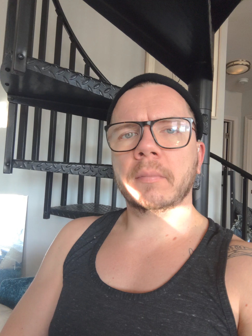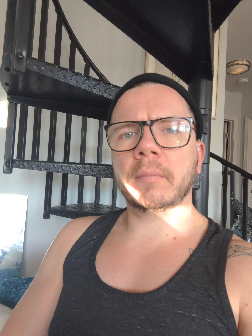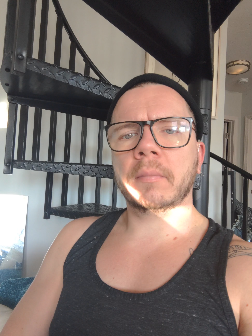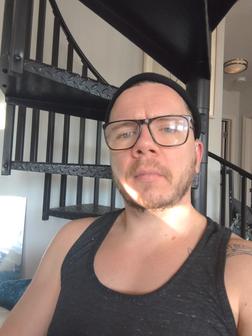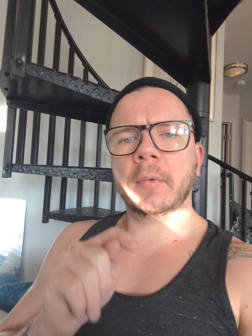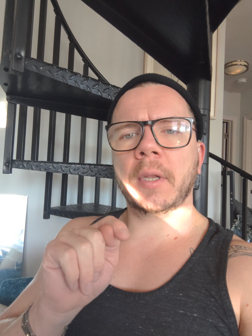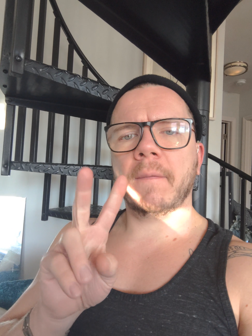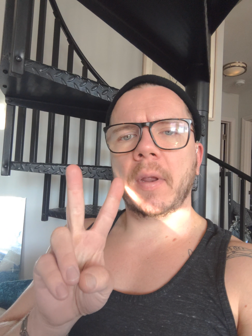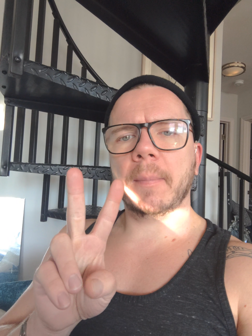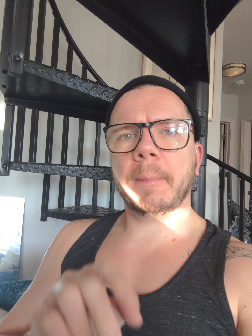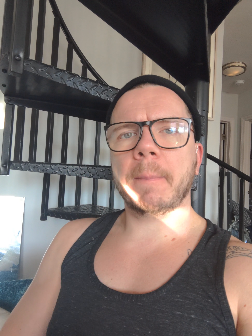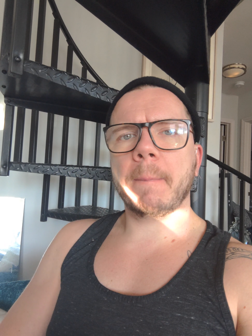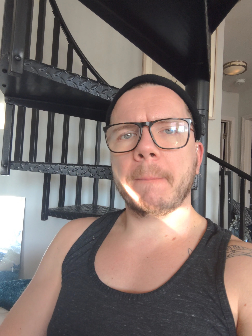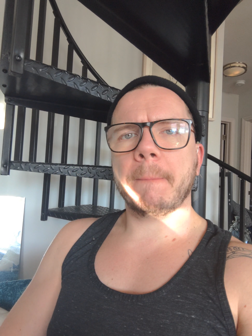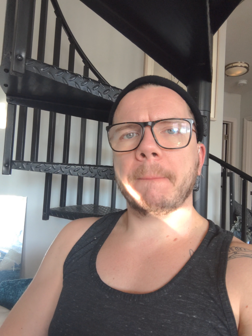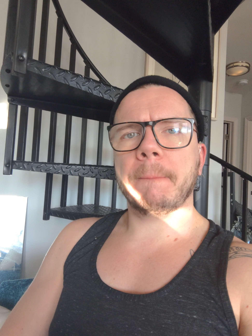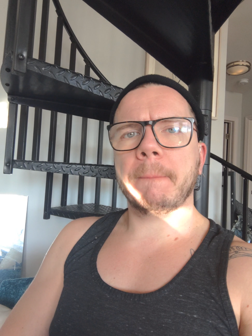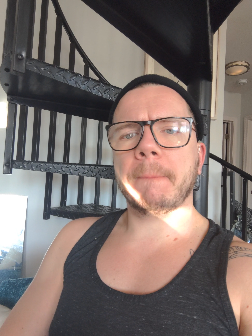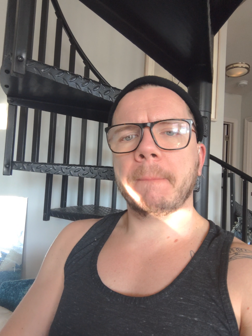TV